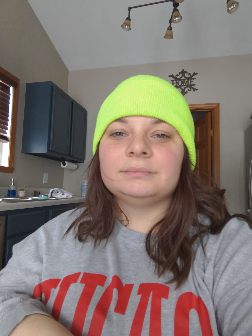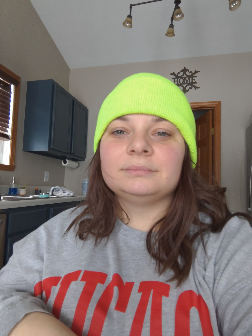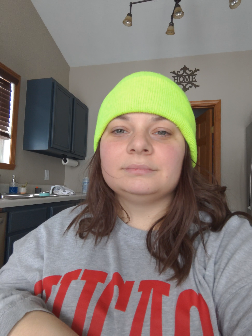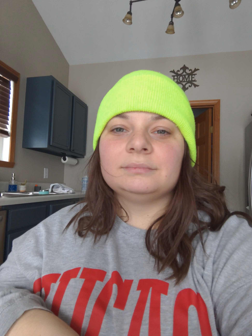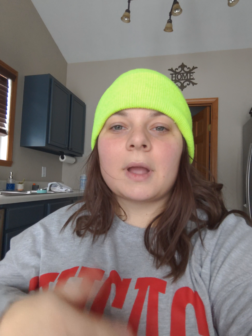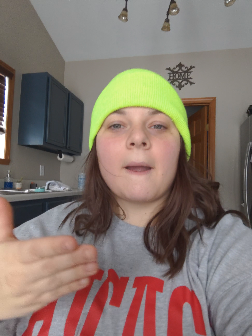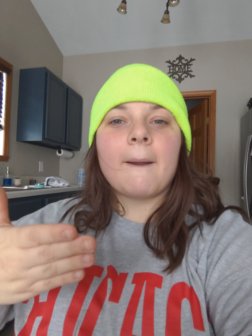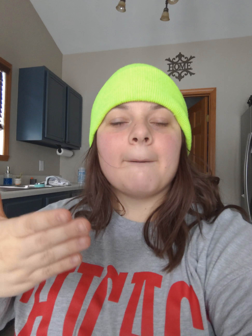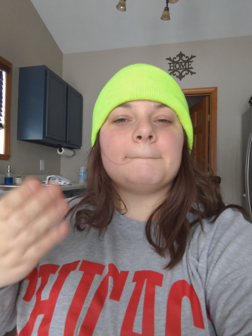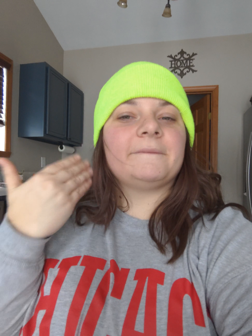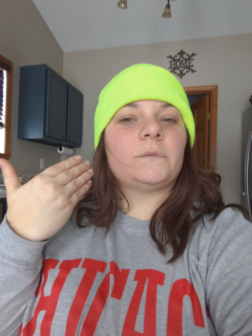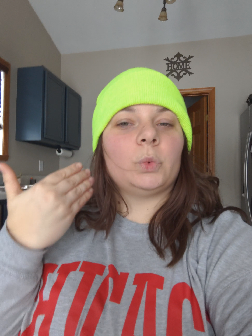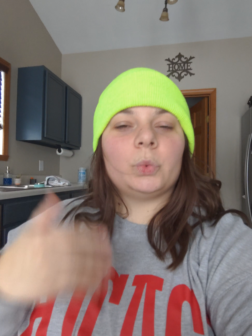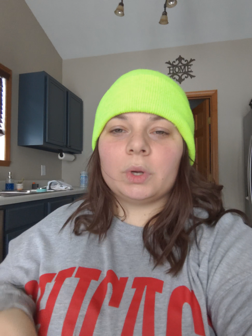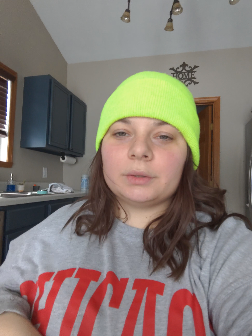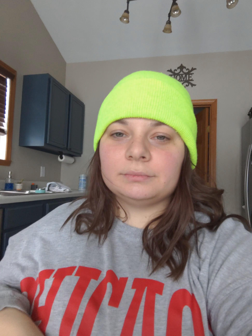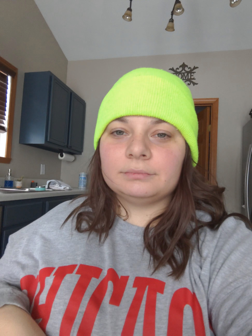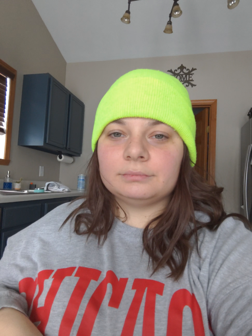before